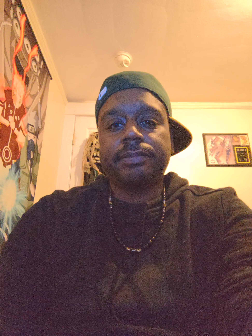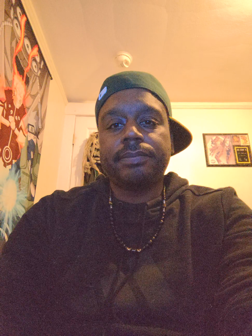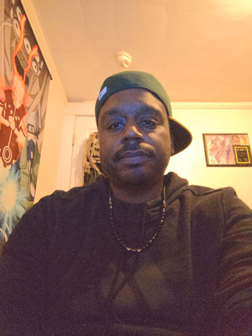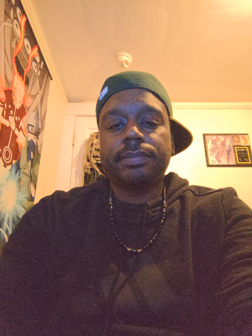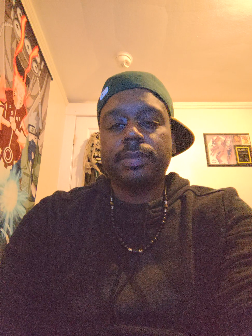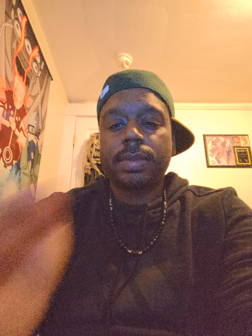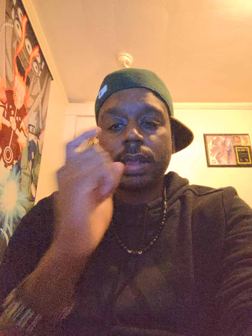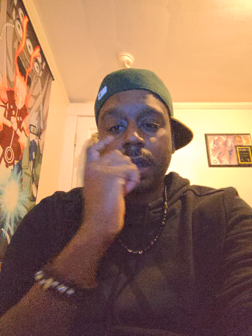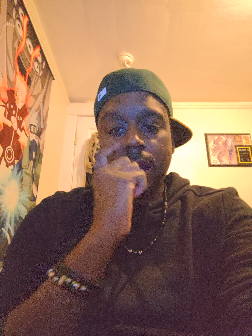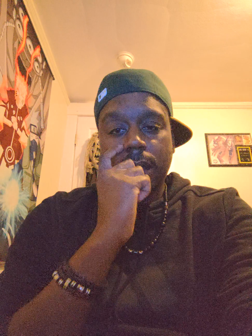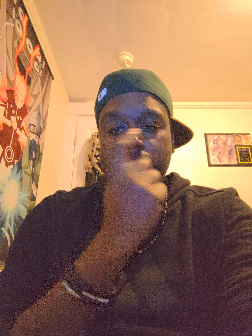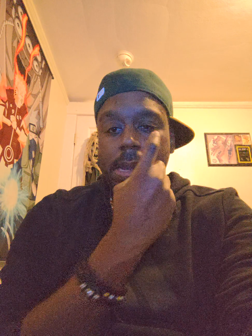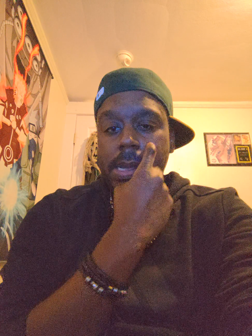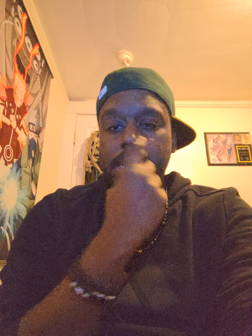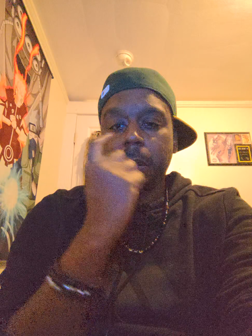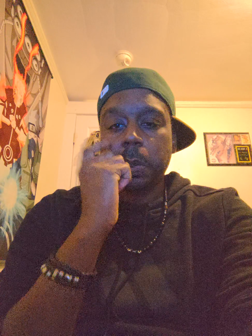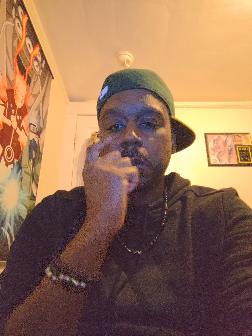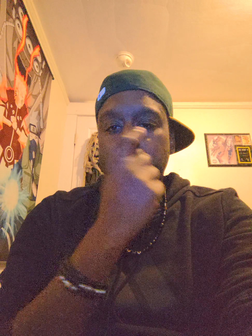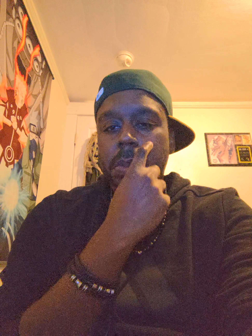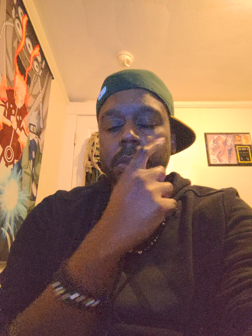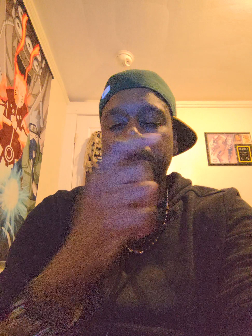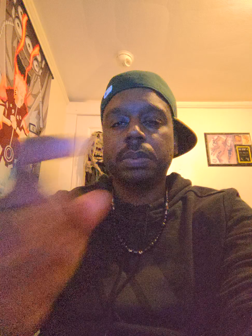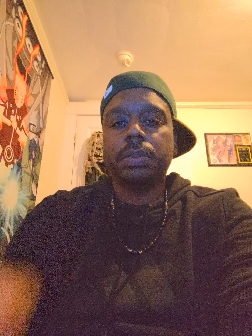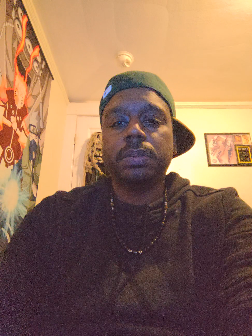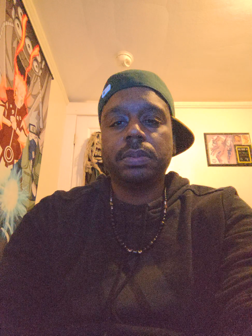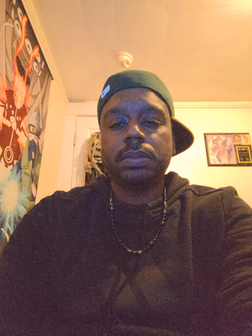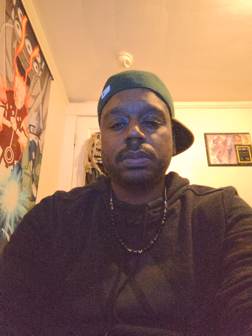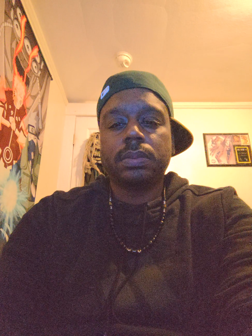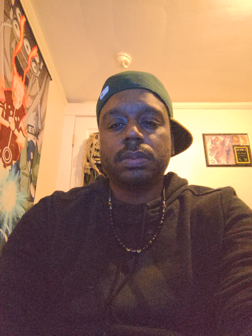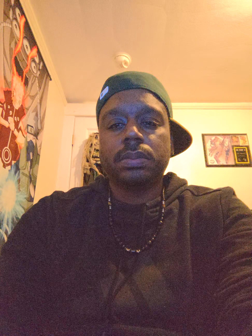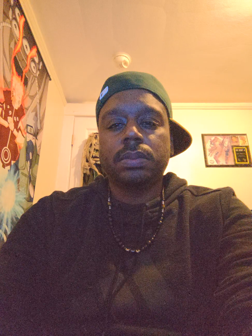eye